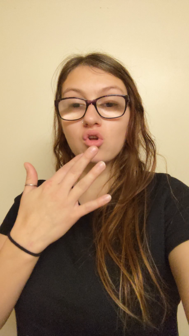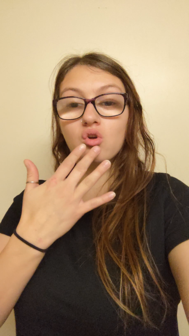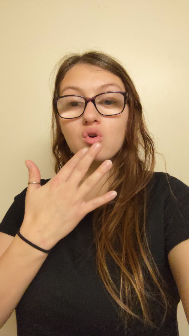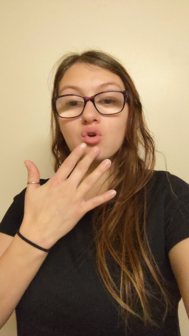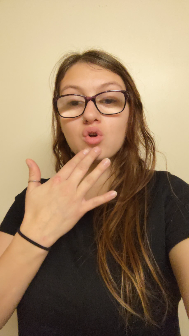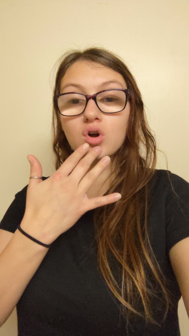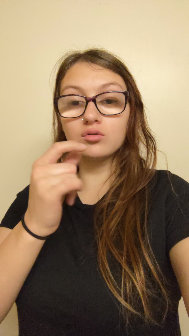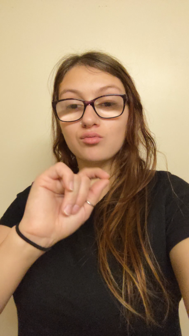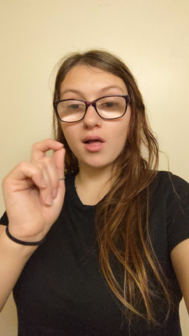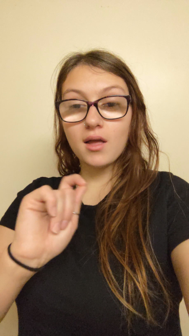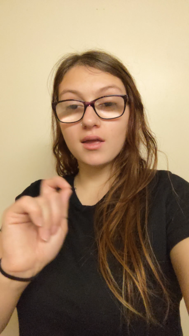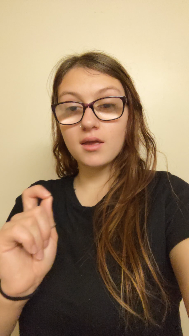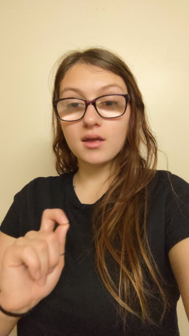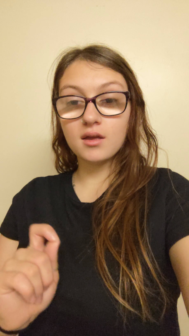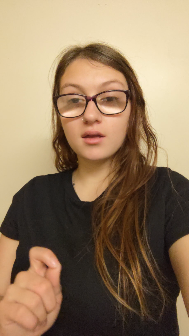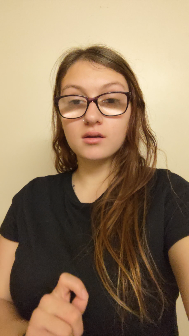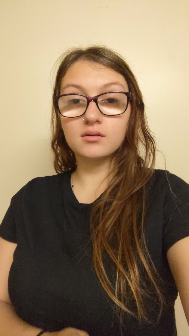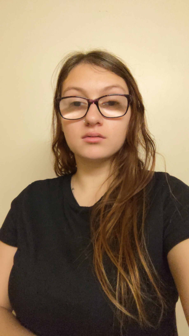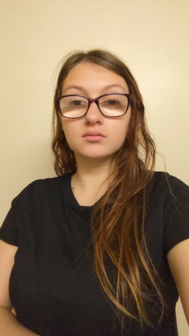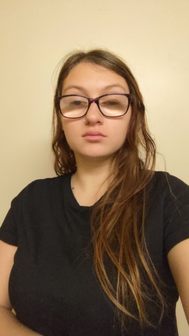crayon